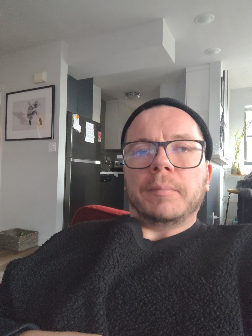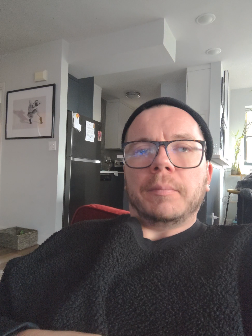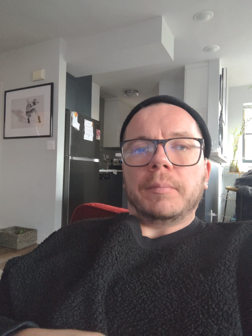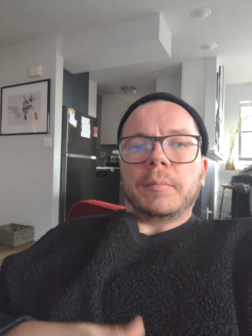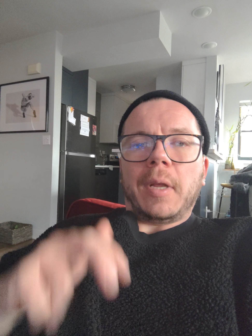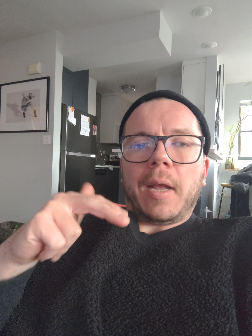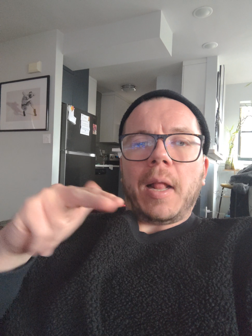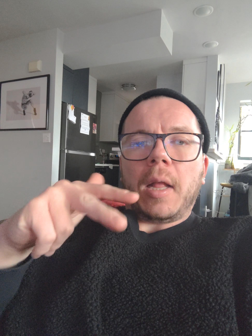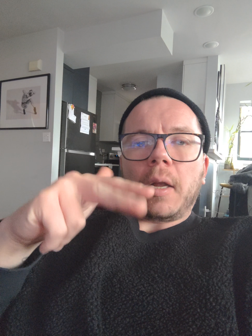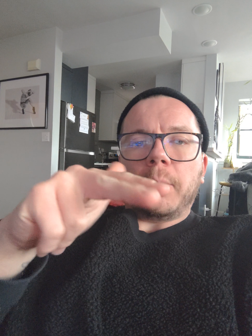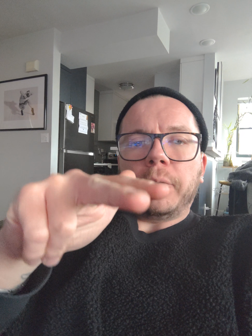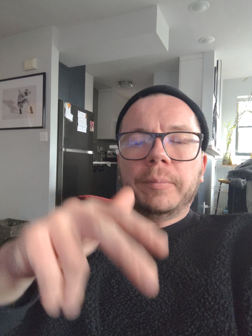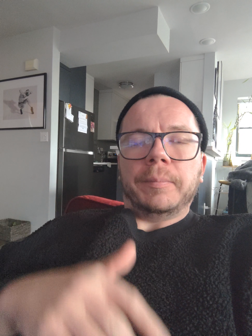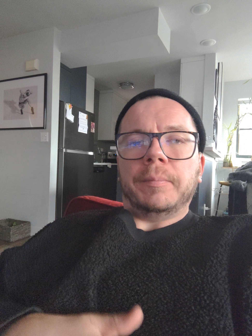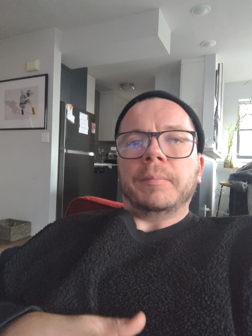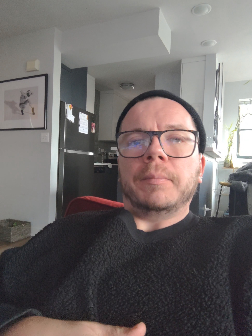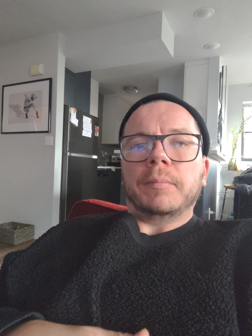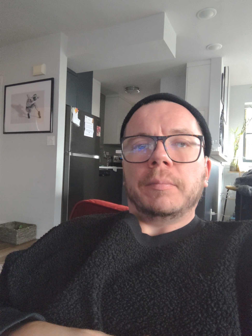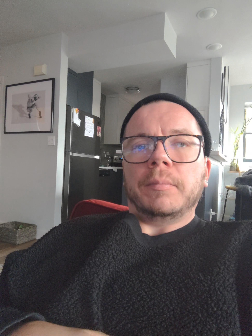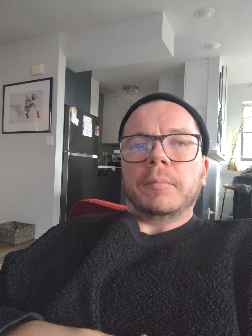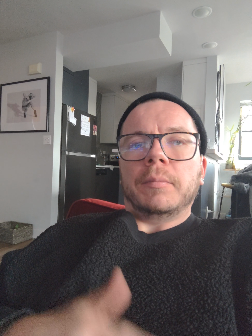helicopter